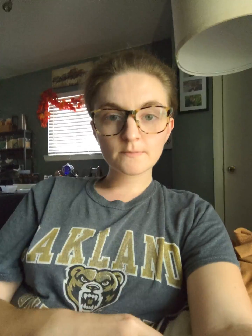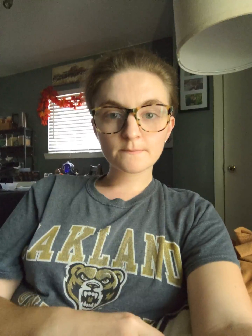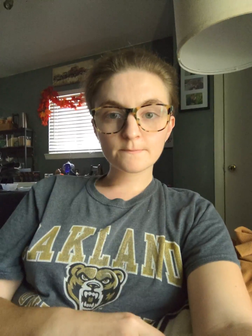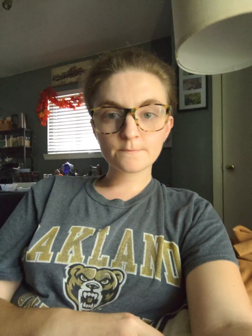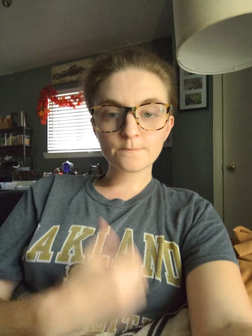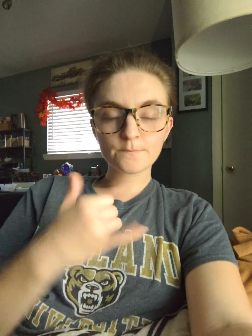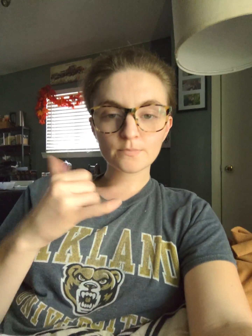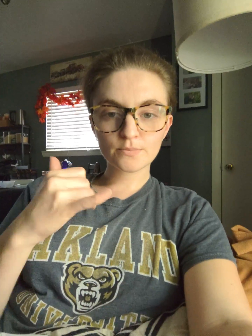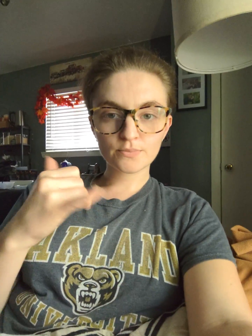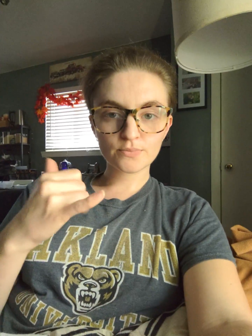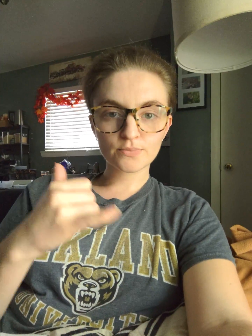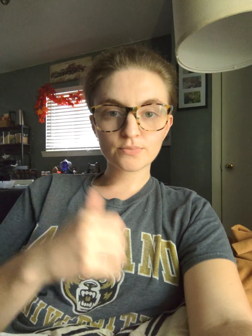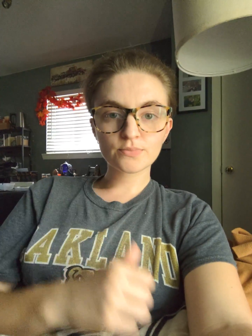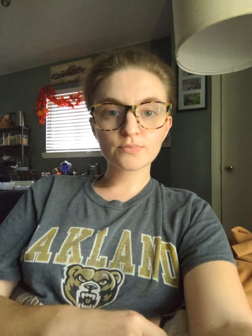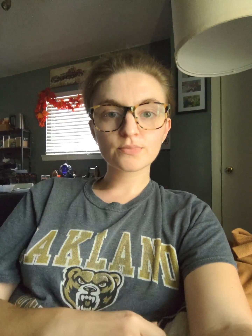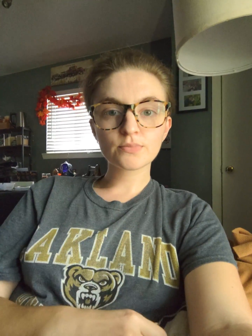play